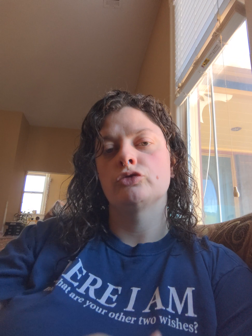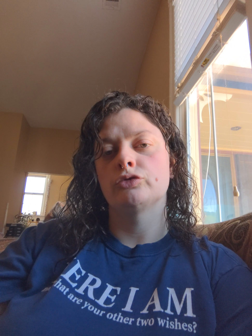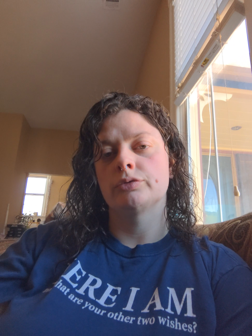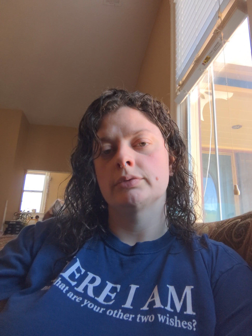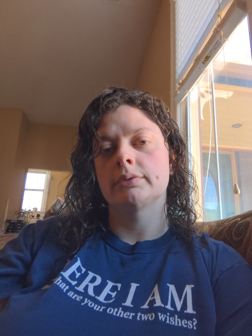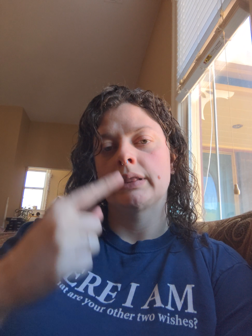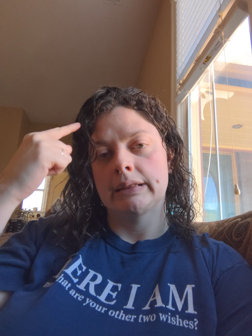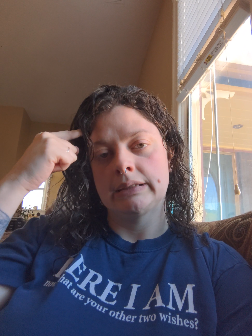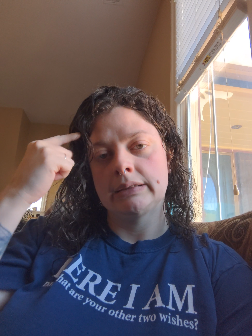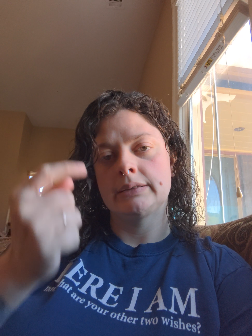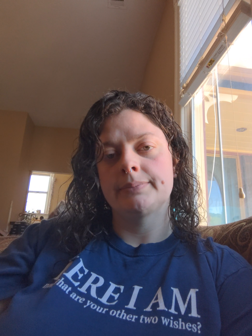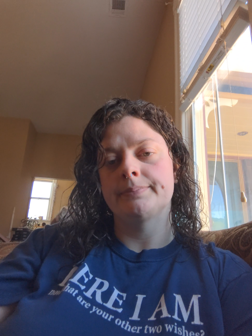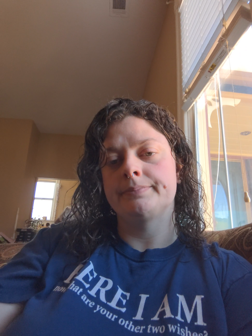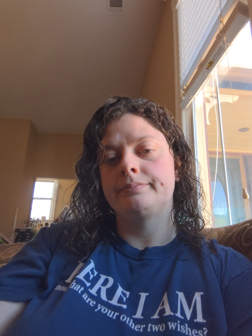think